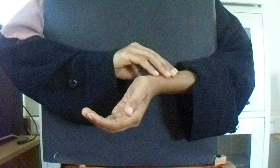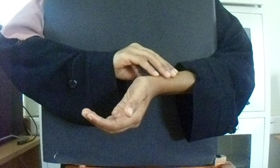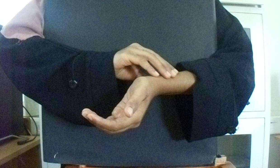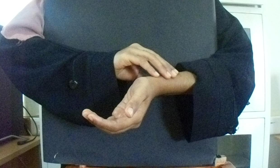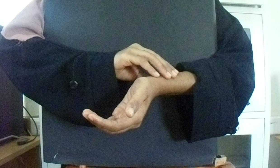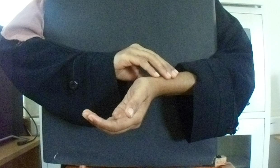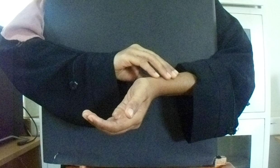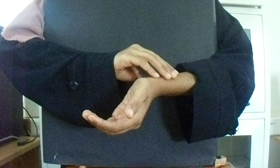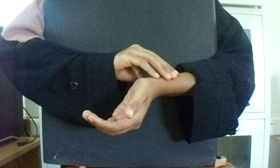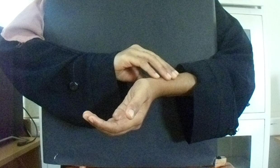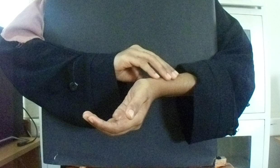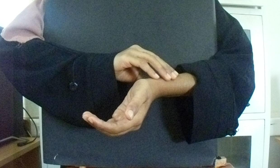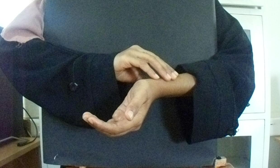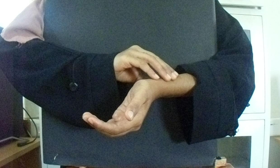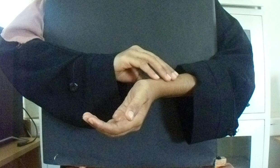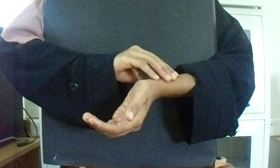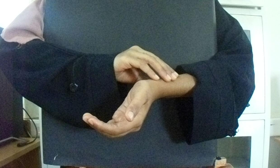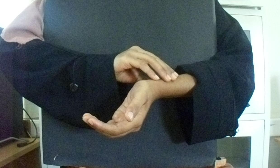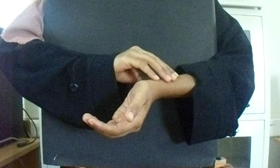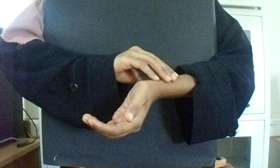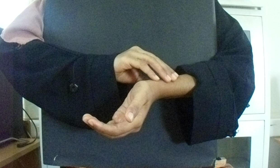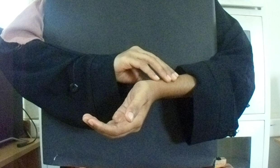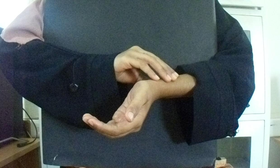doctor